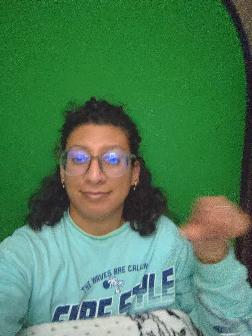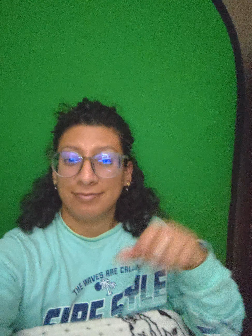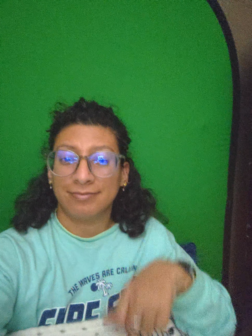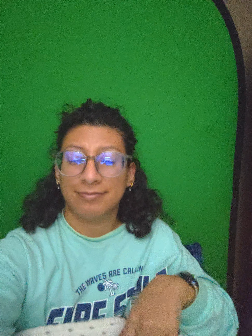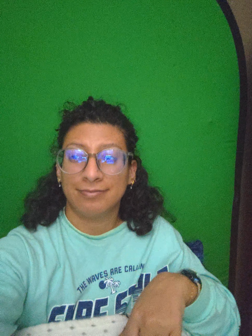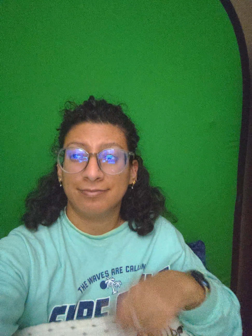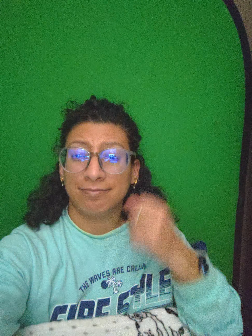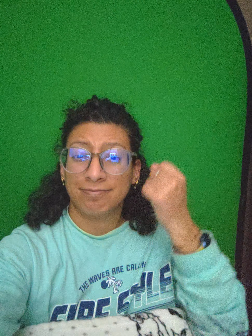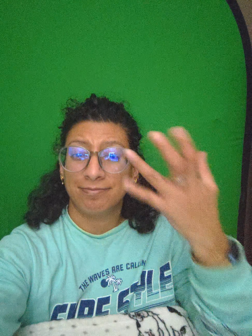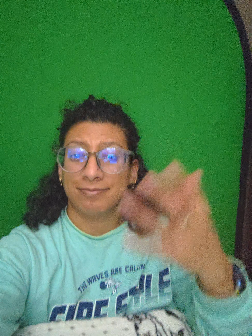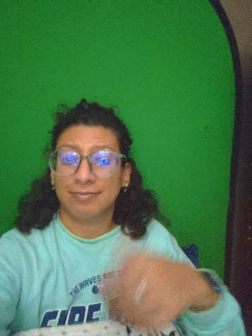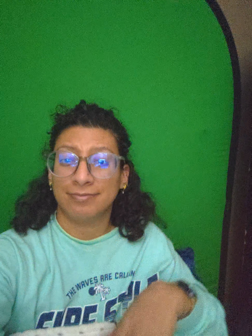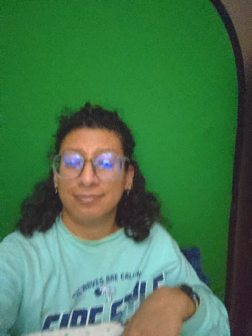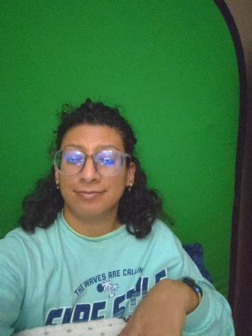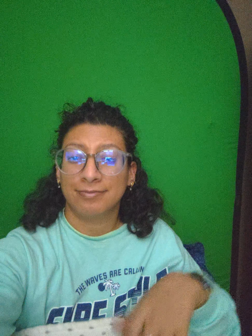many